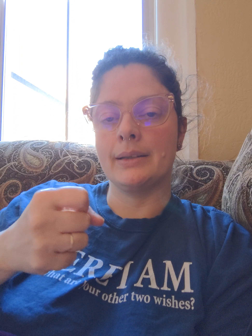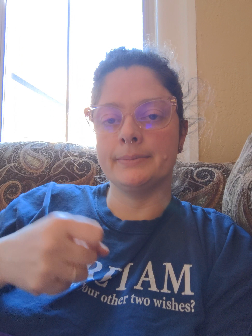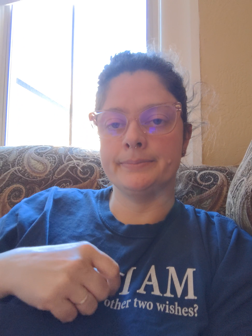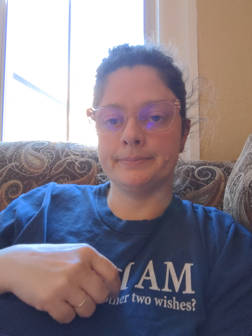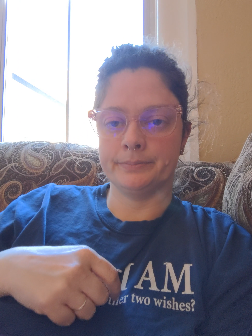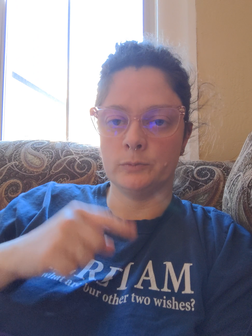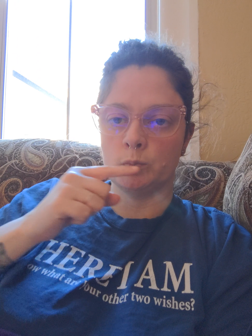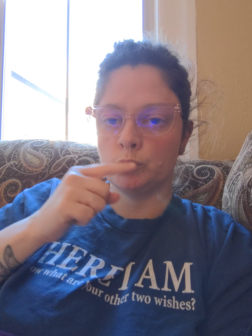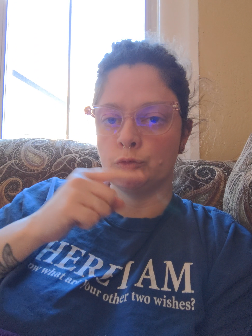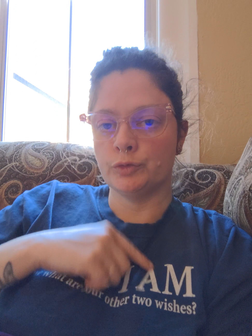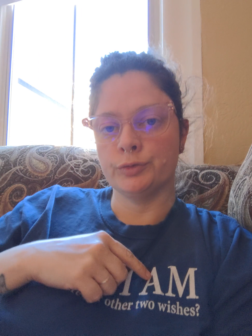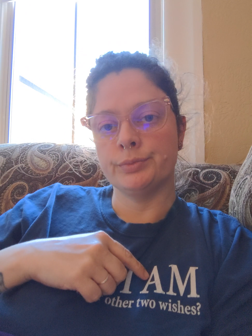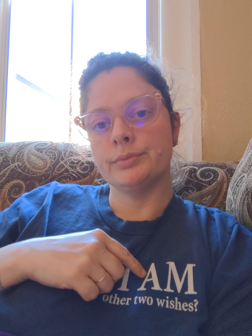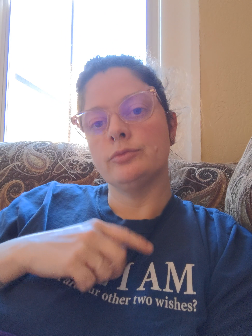toothbrush